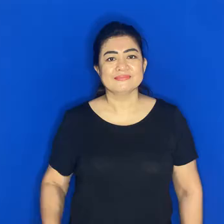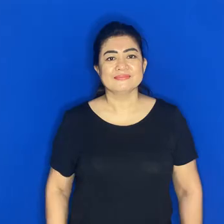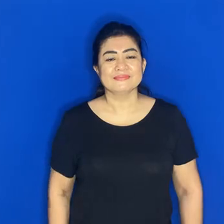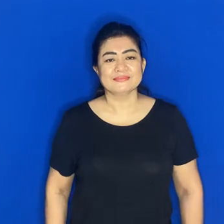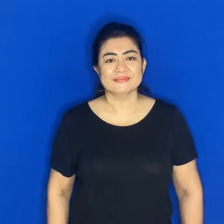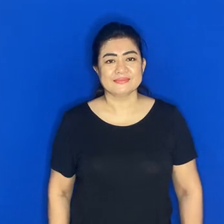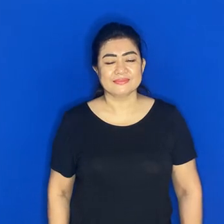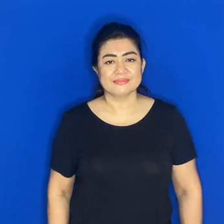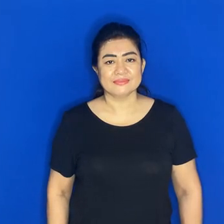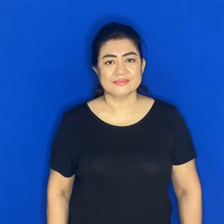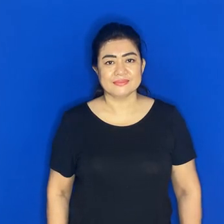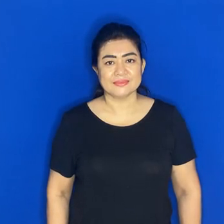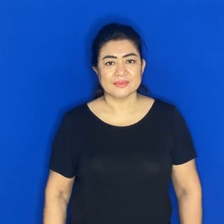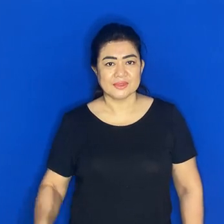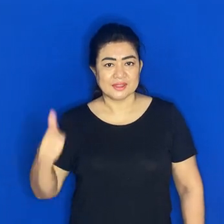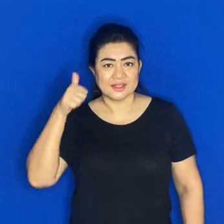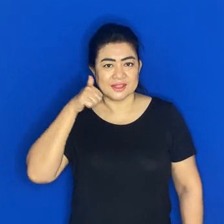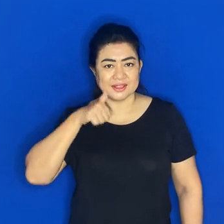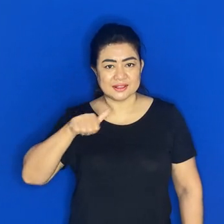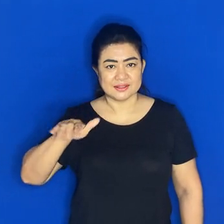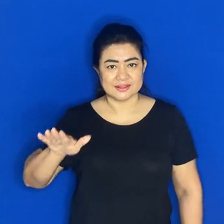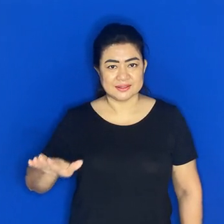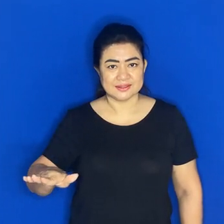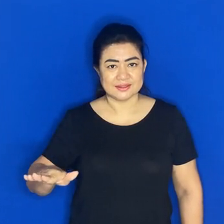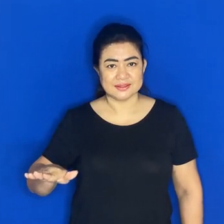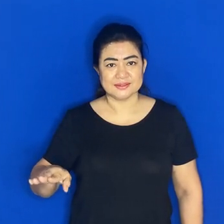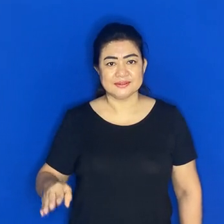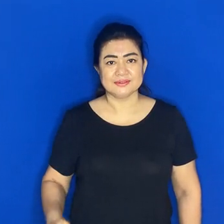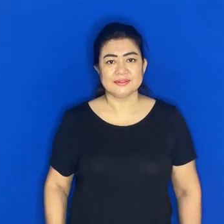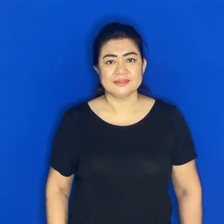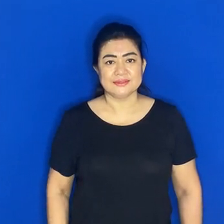girl